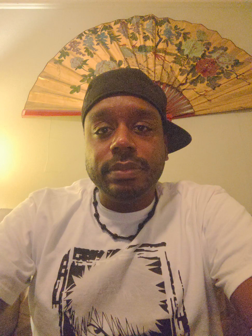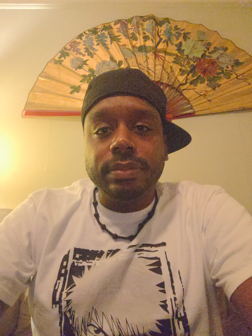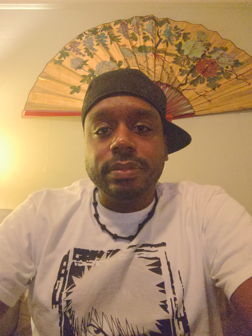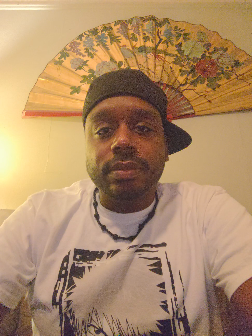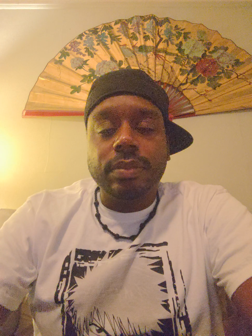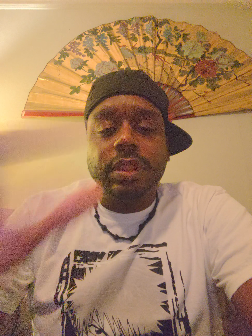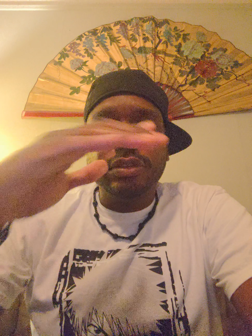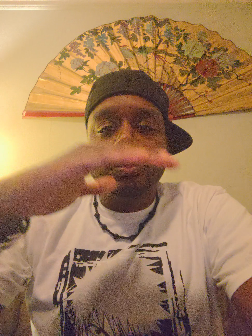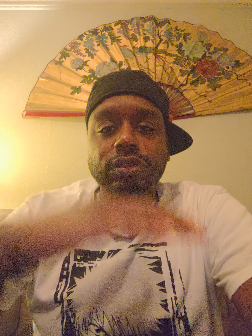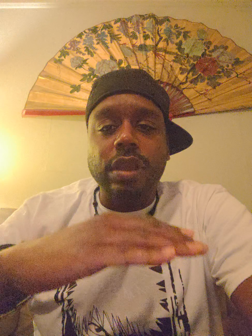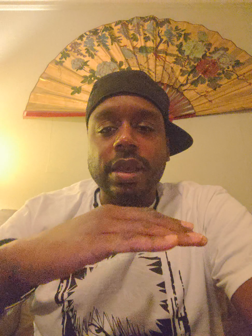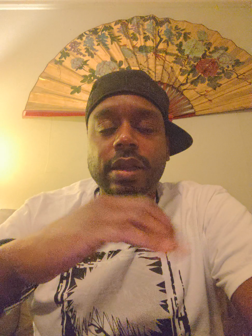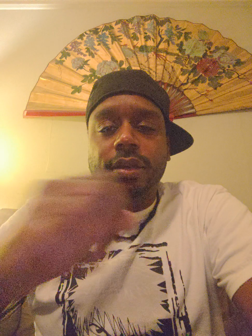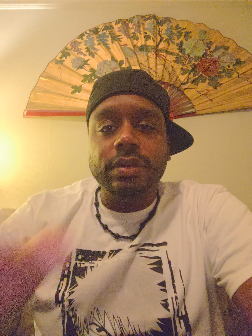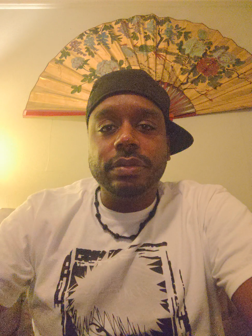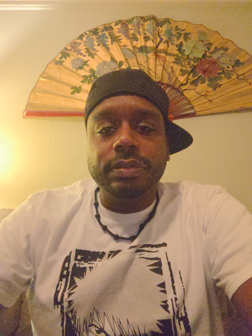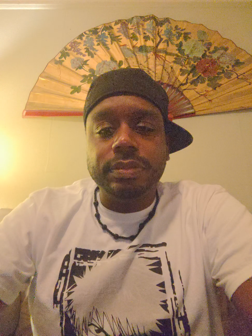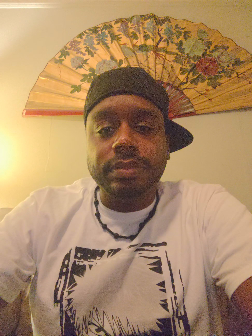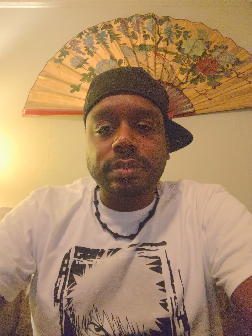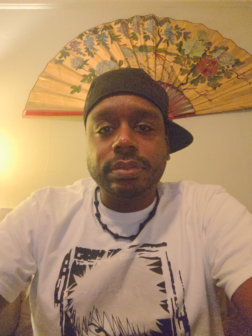child